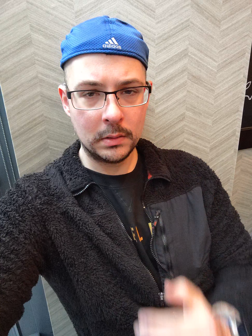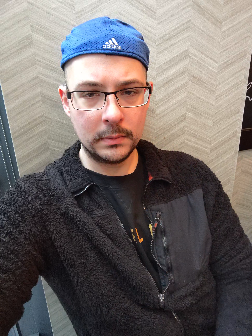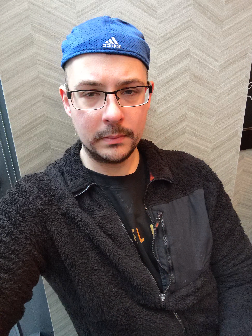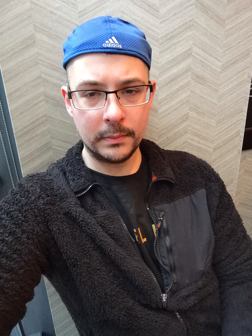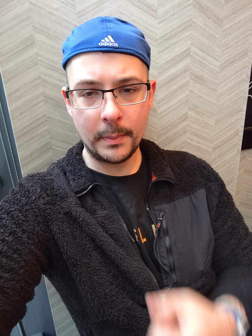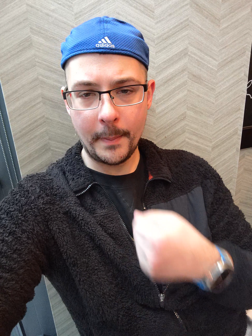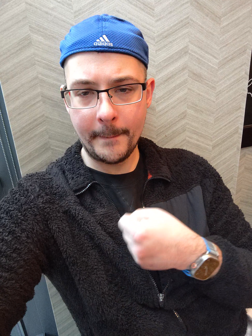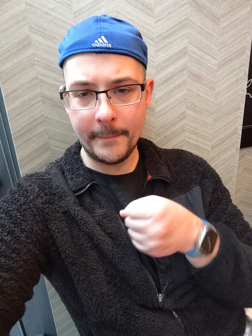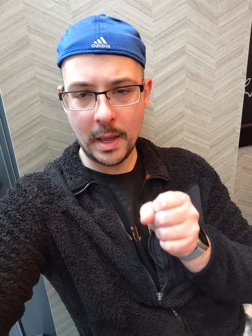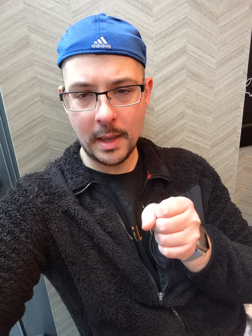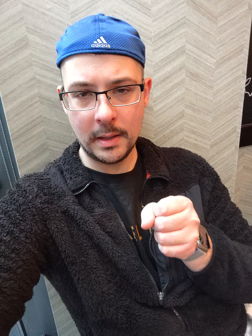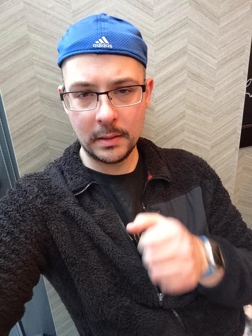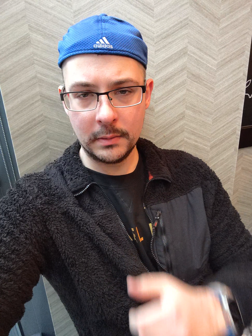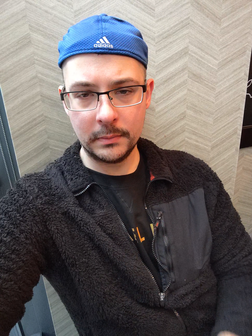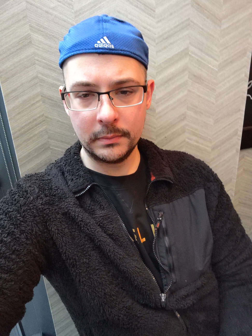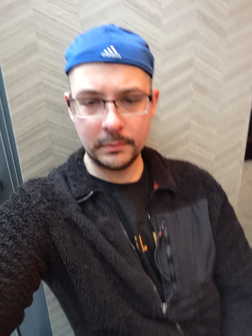make